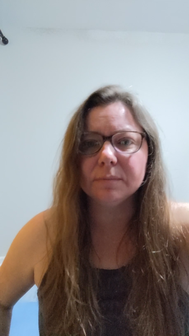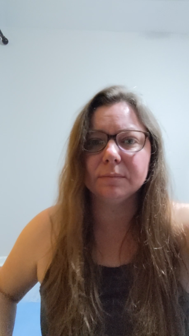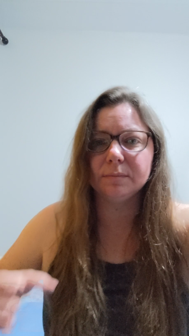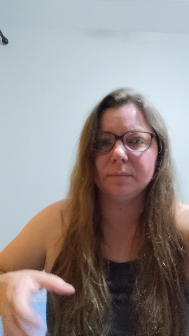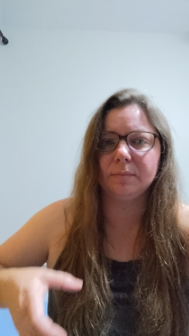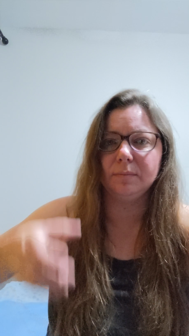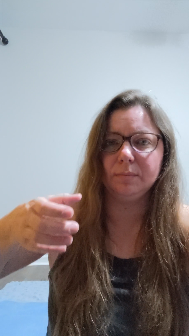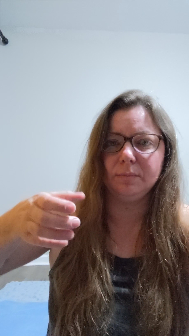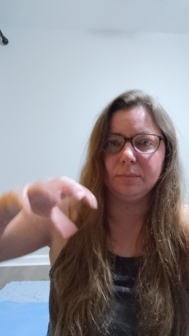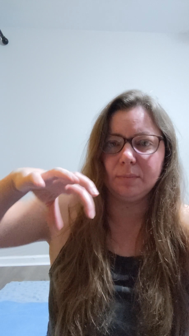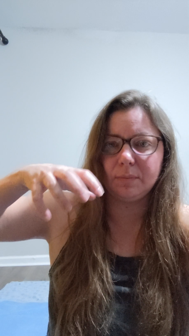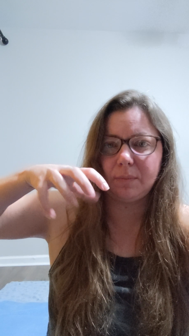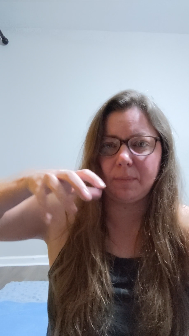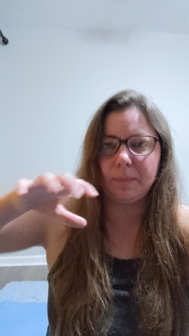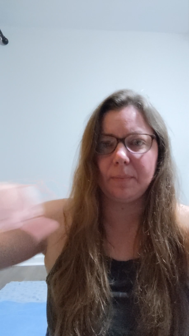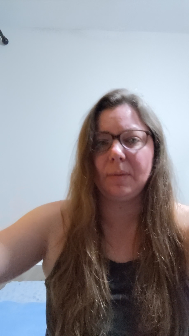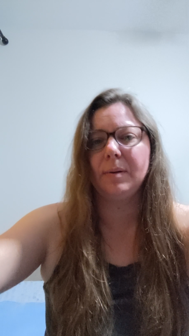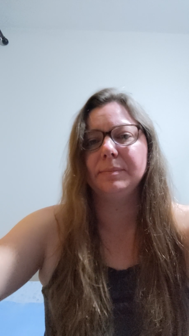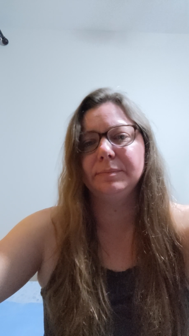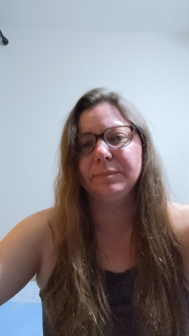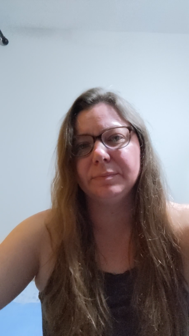jar